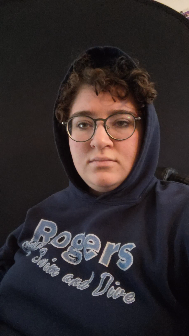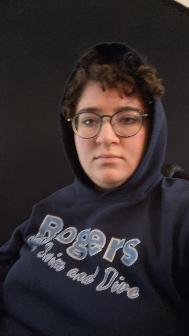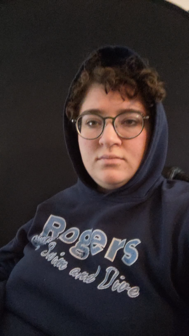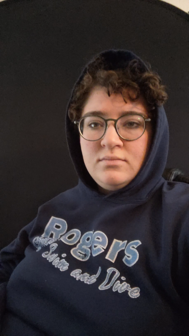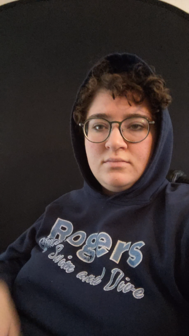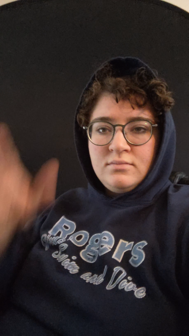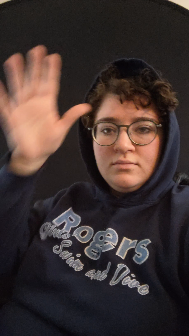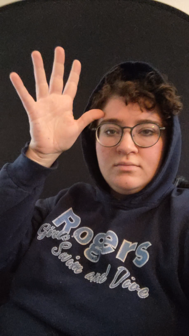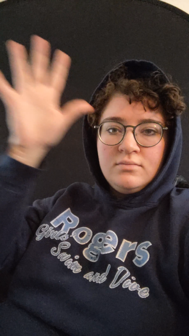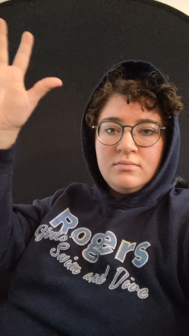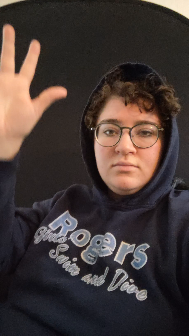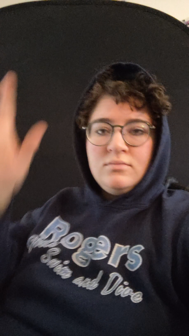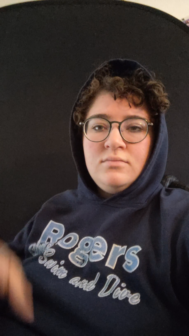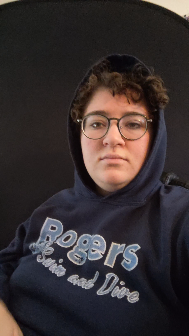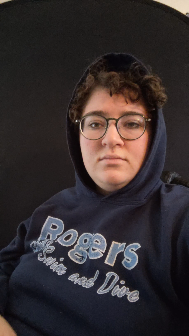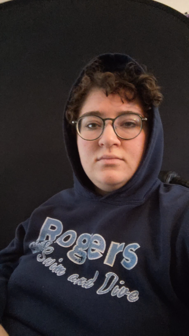deer